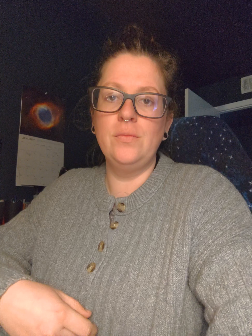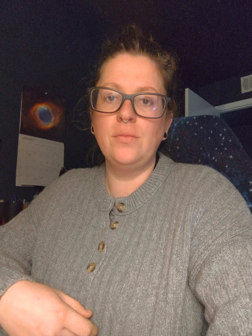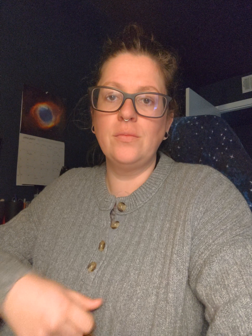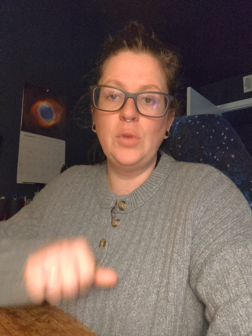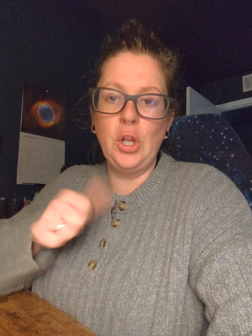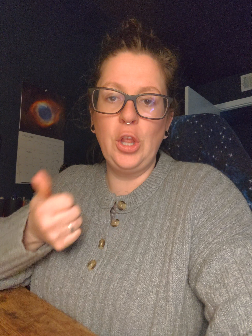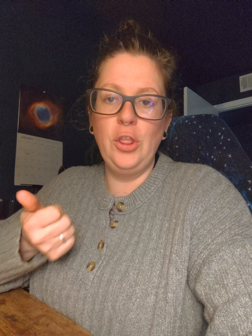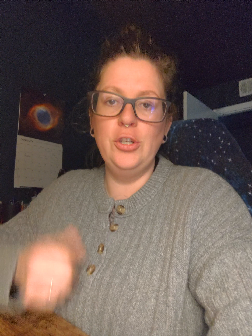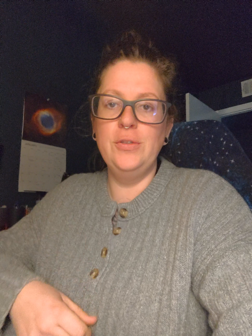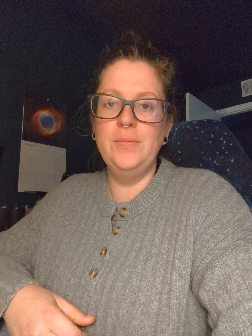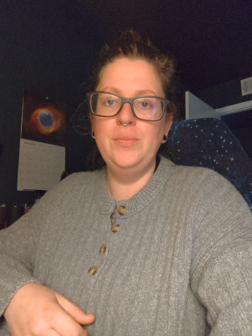another